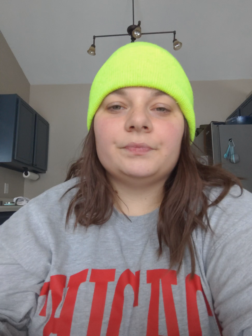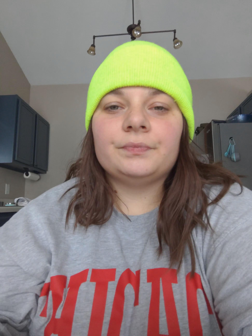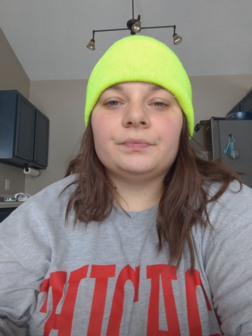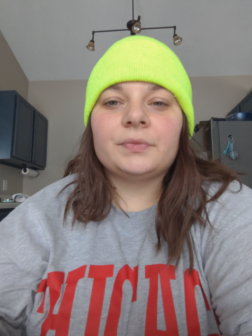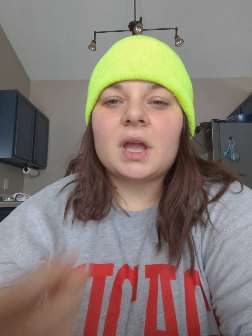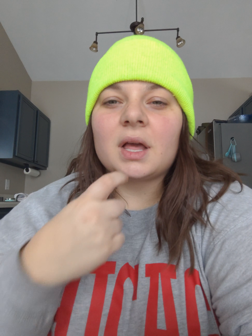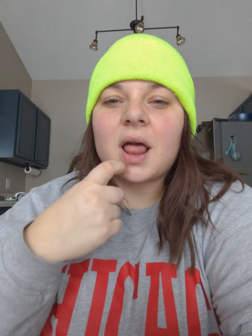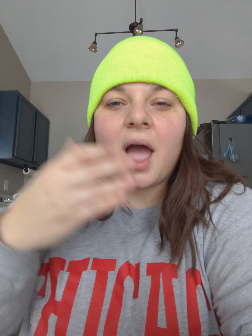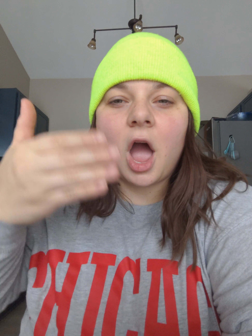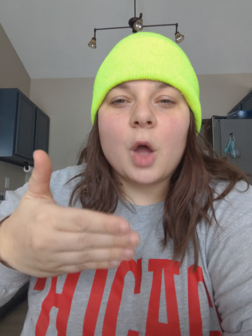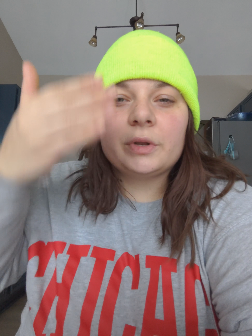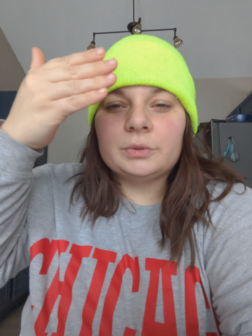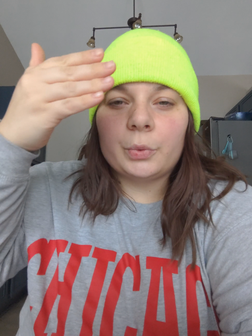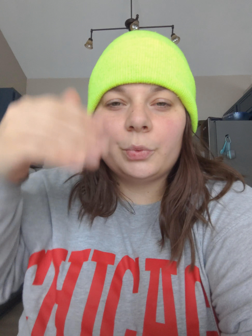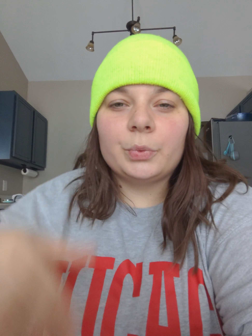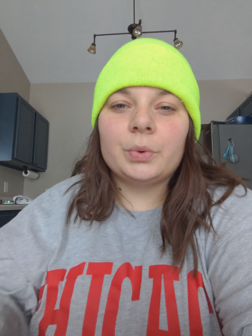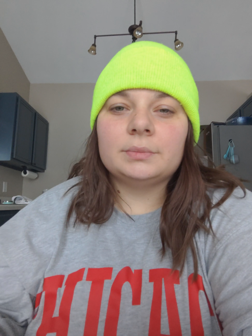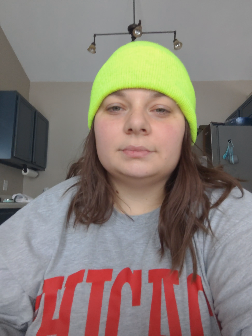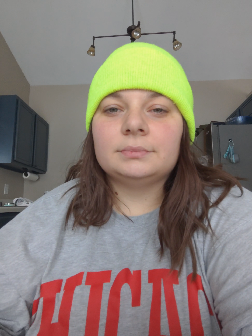window